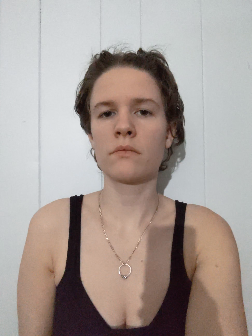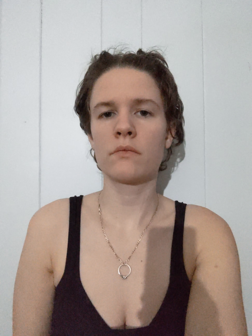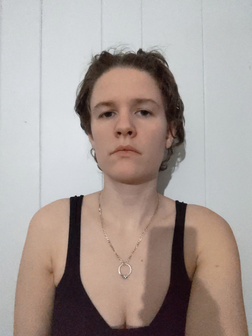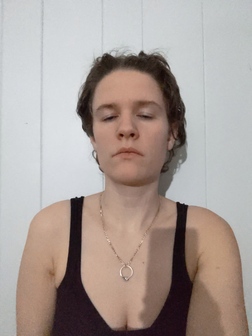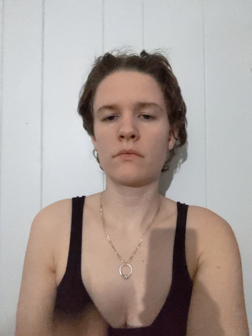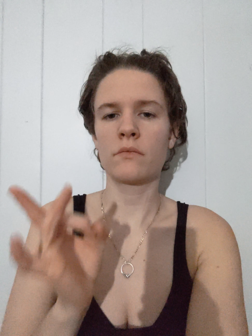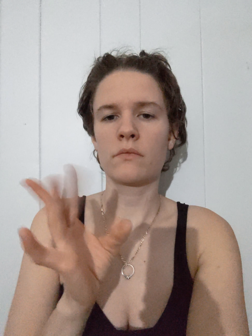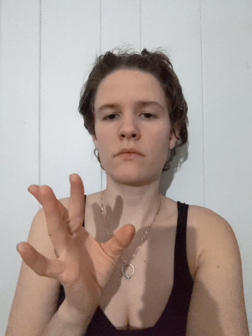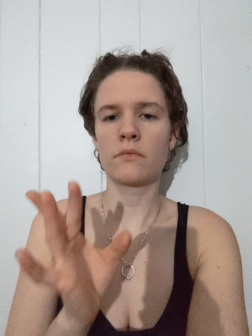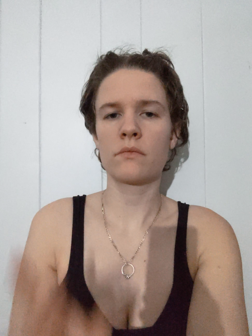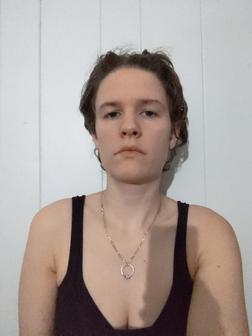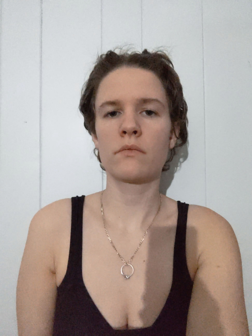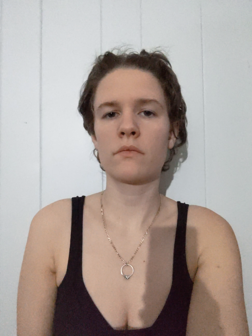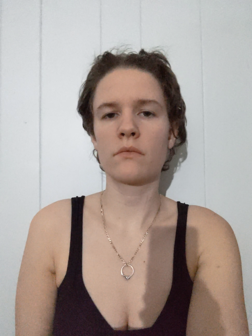yucky